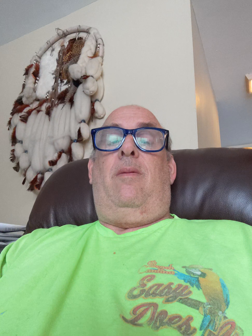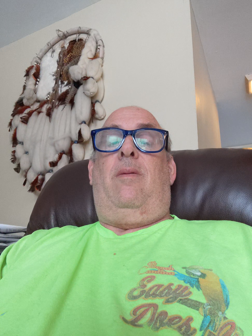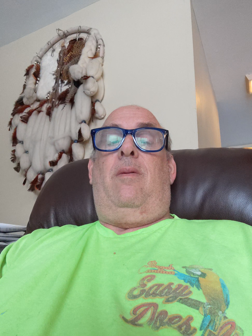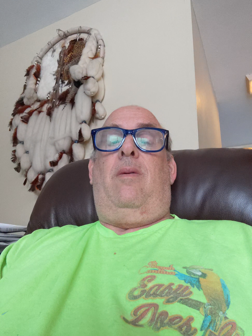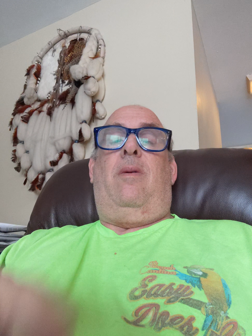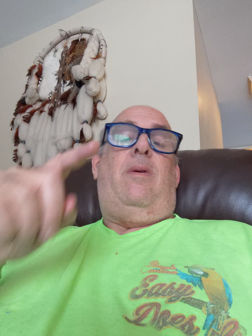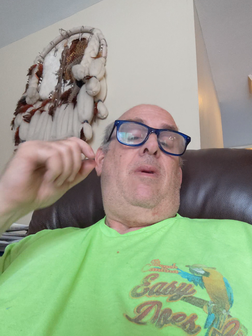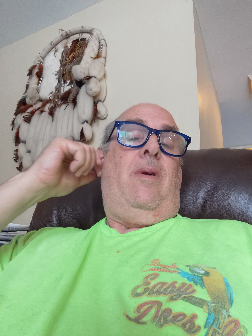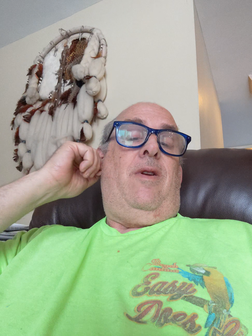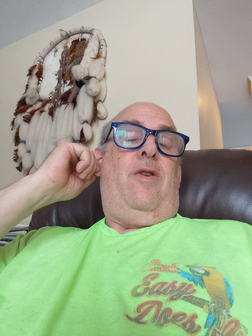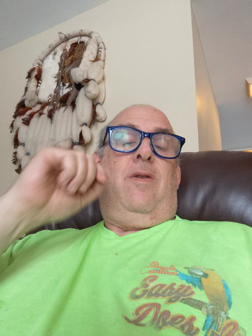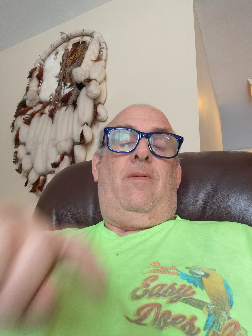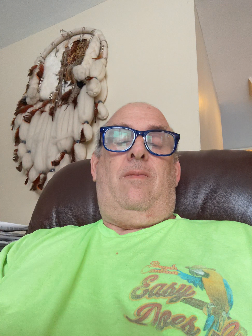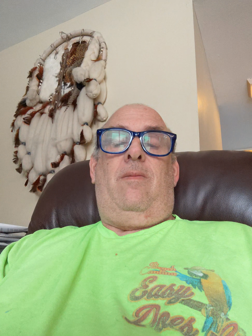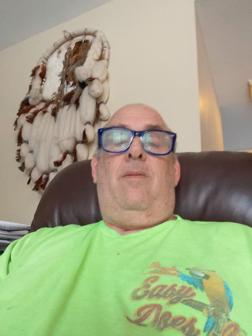ear